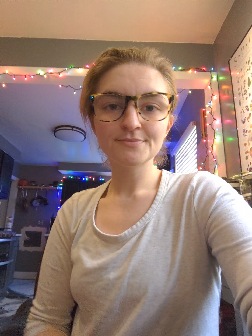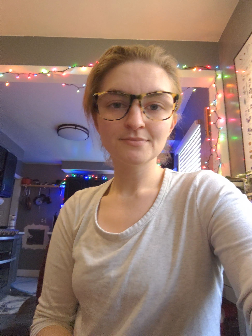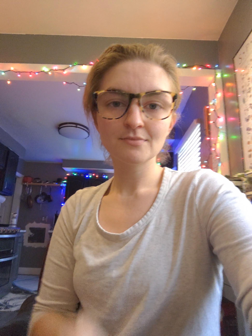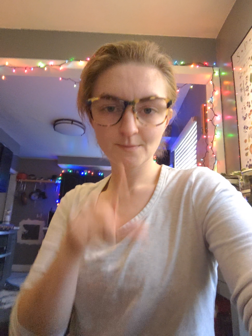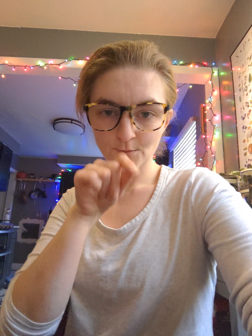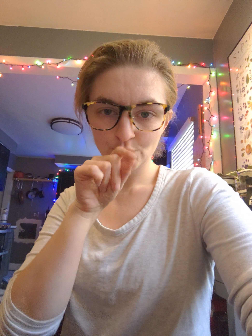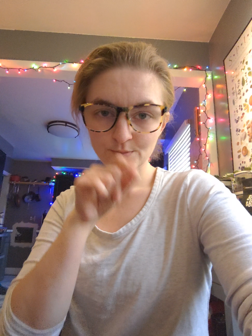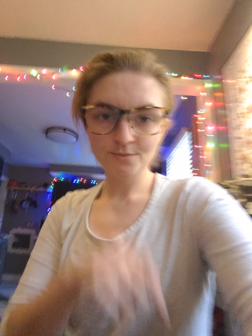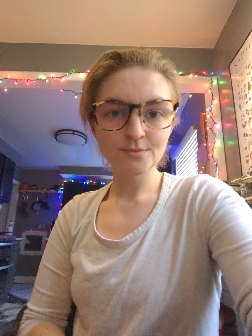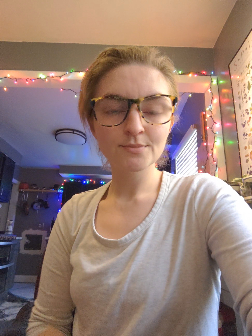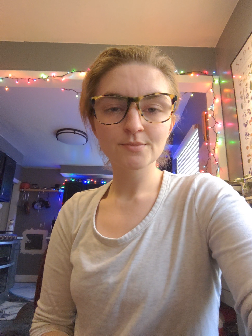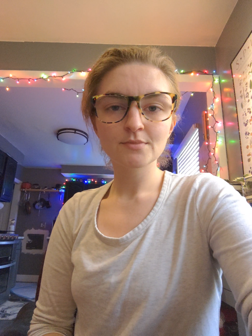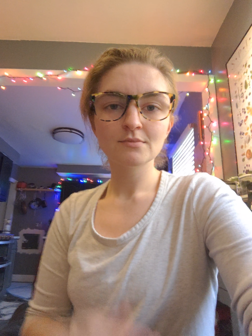bird